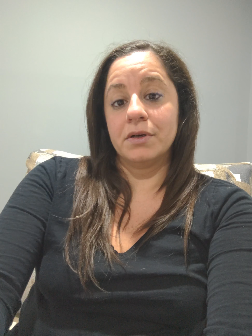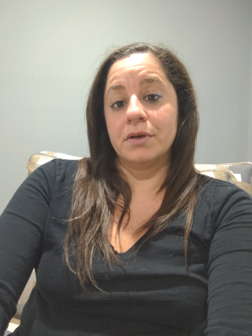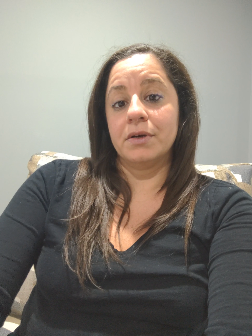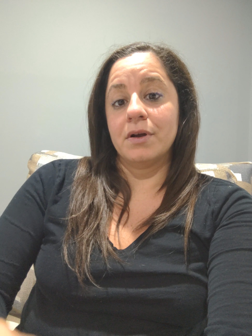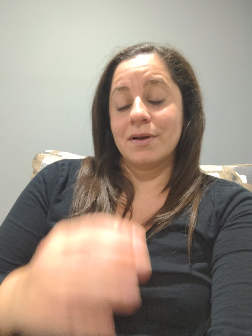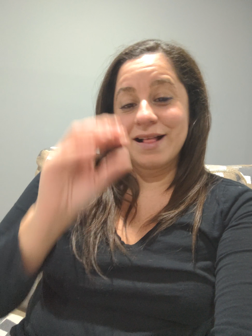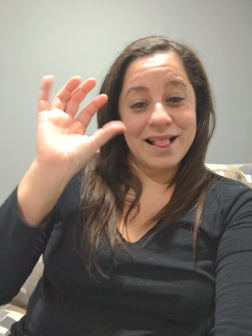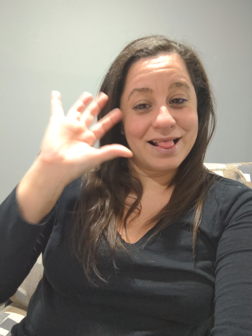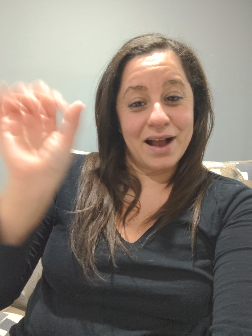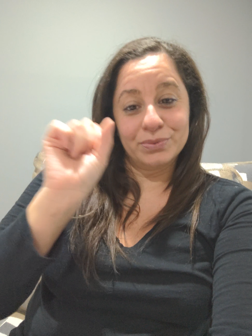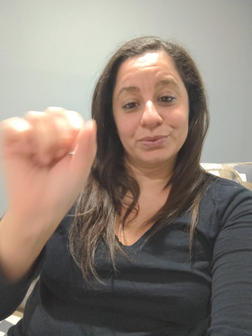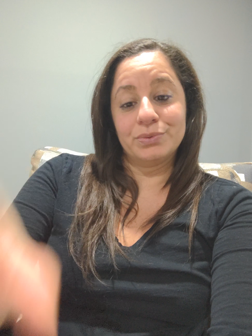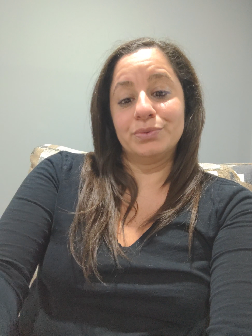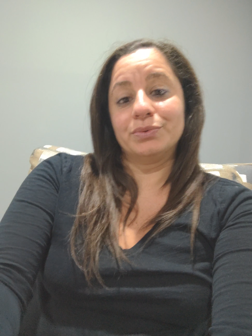loud